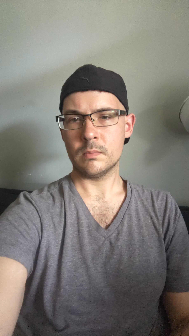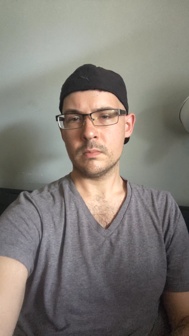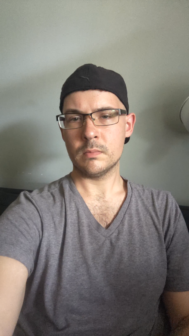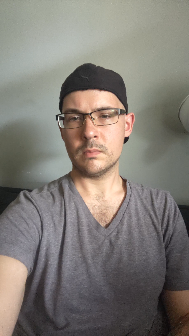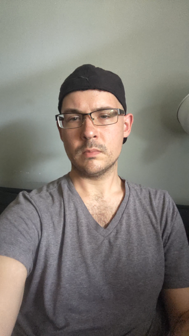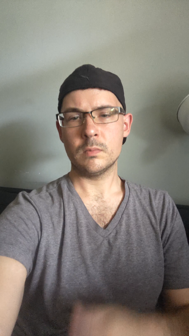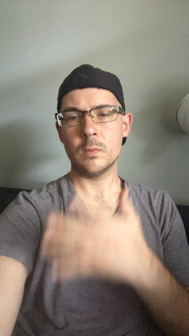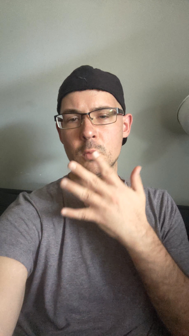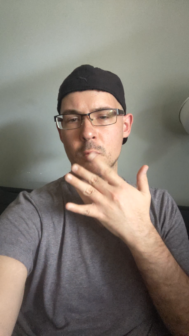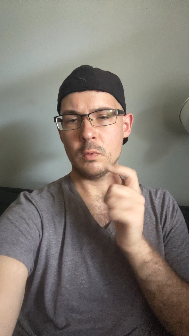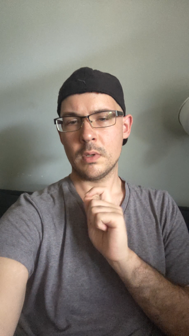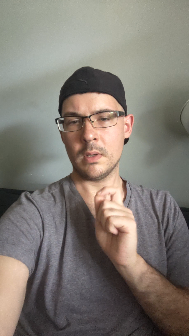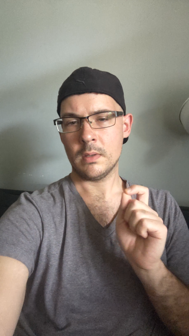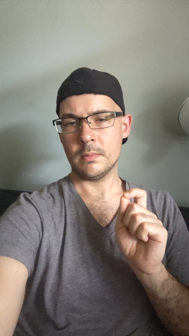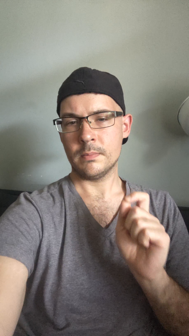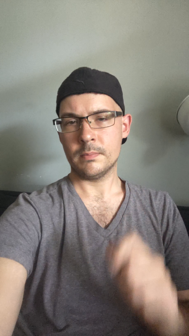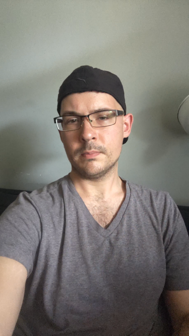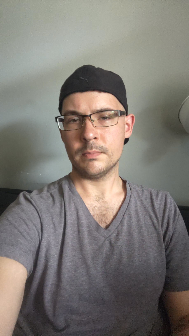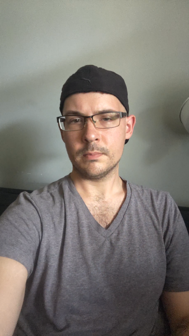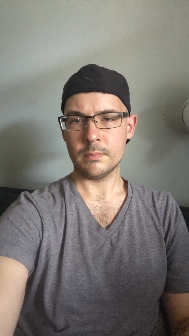crayon